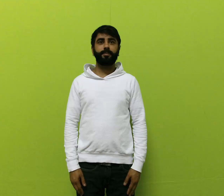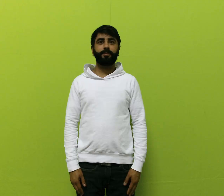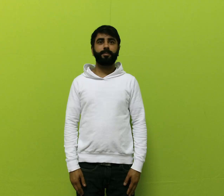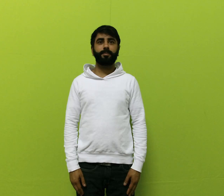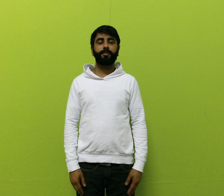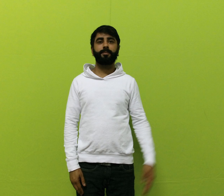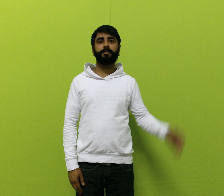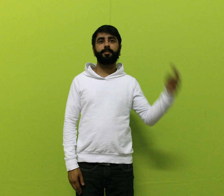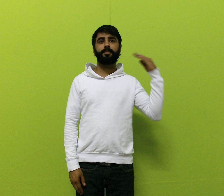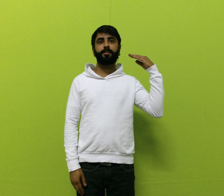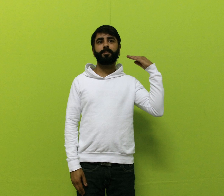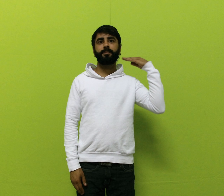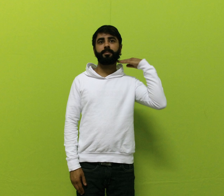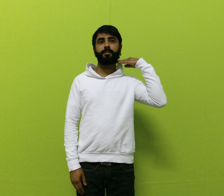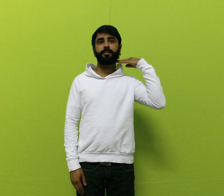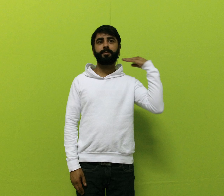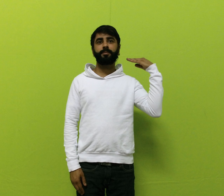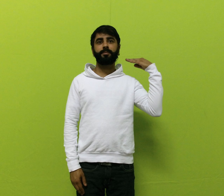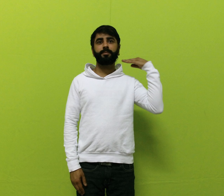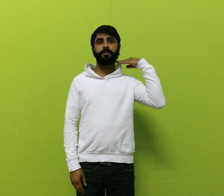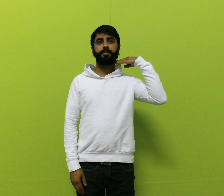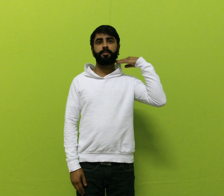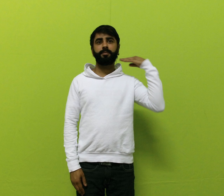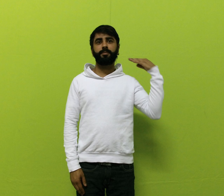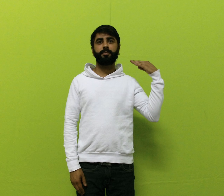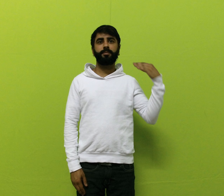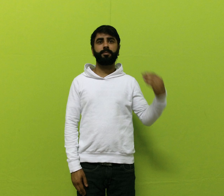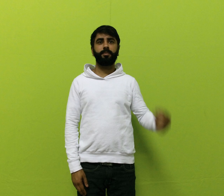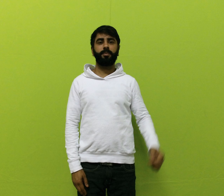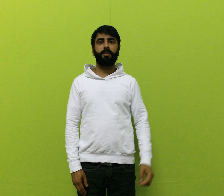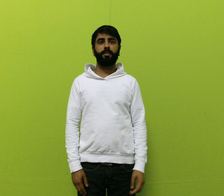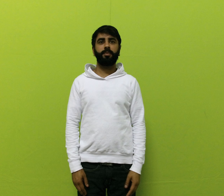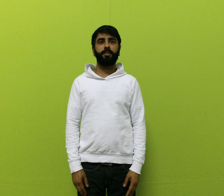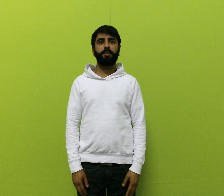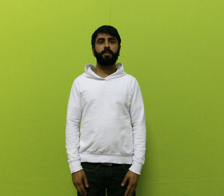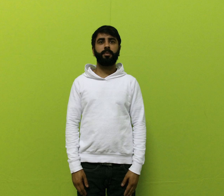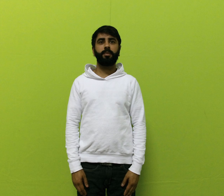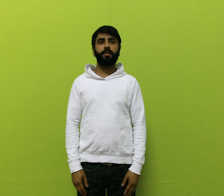banco